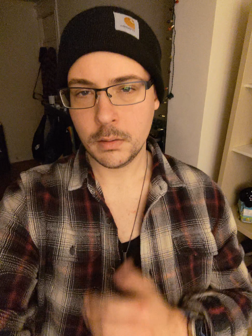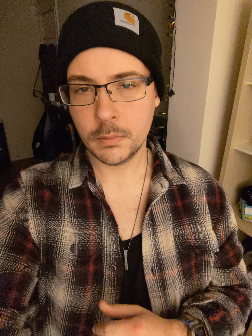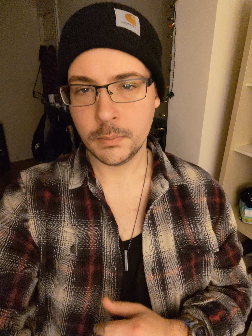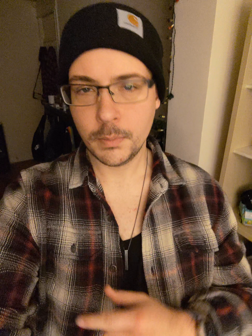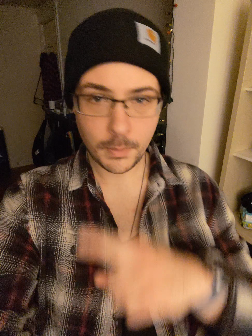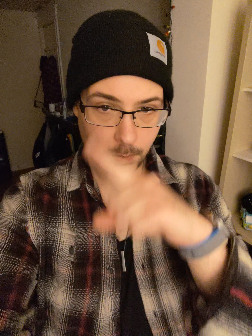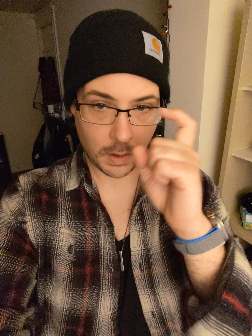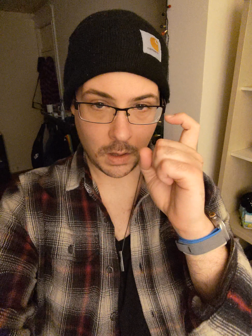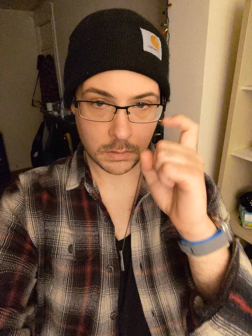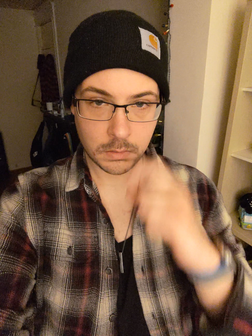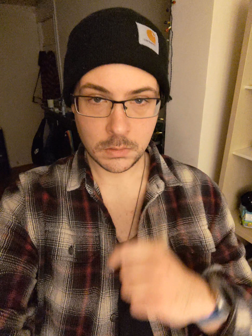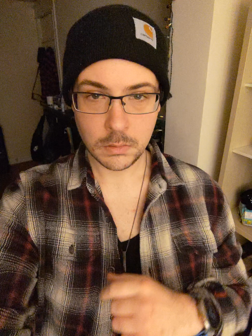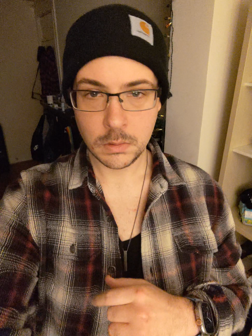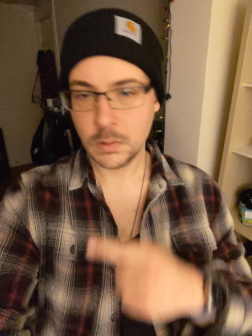because